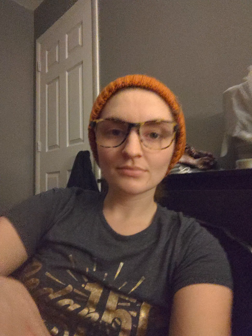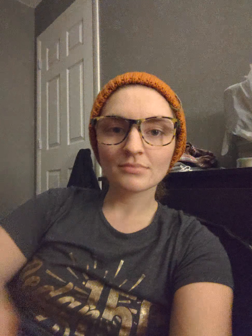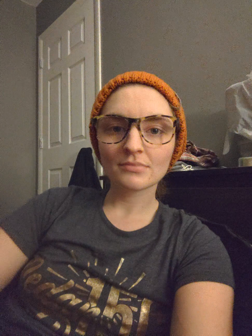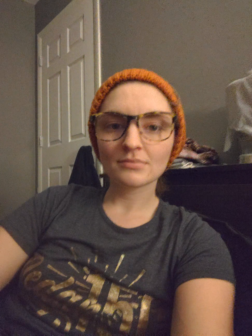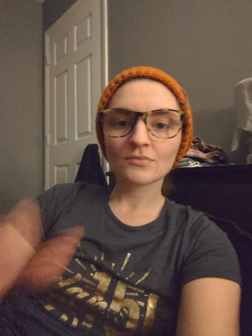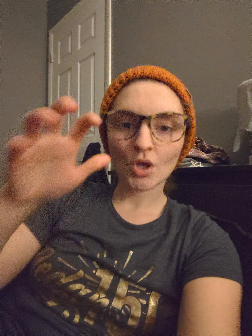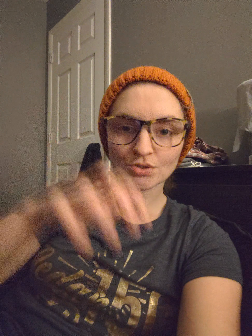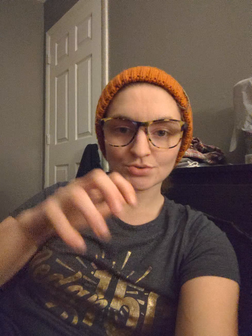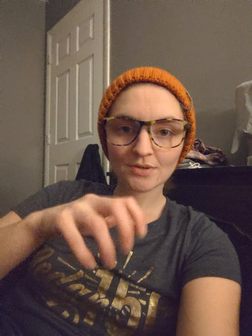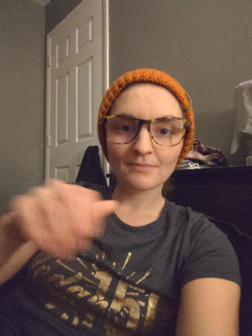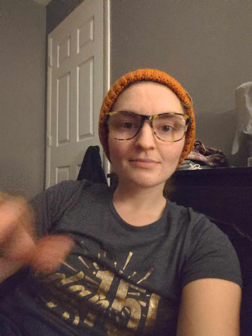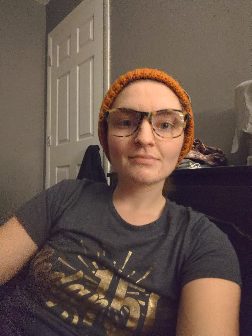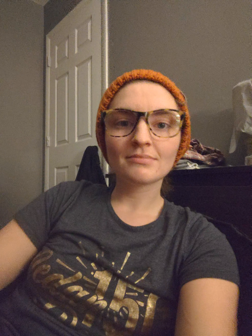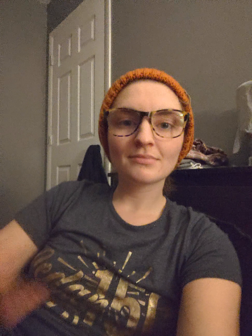alligator